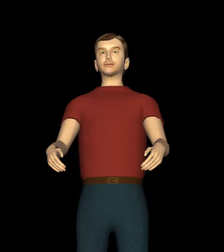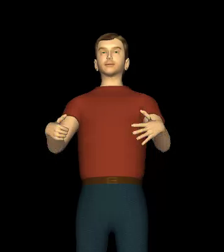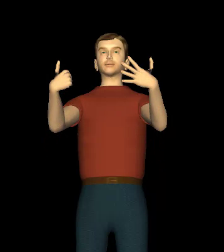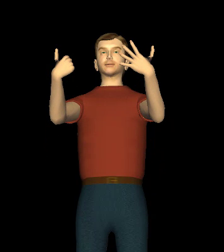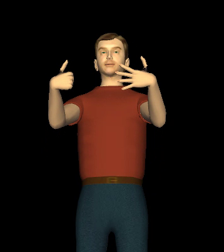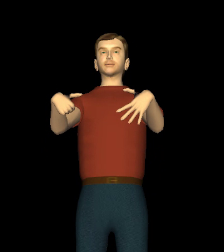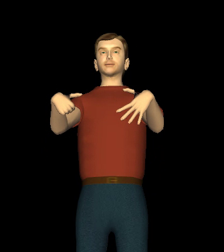16